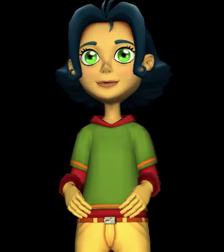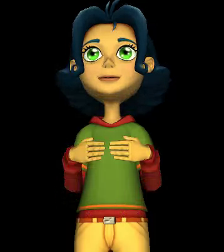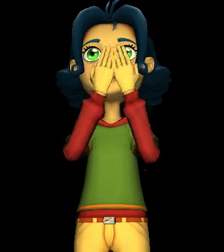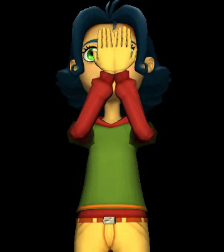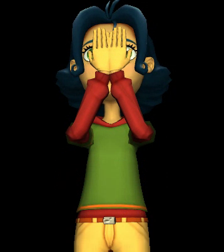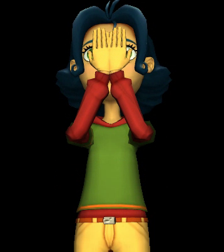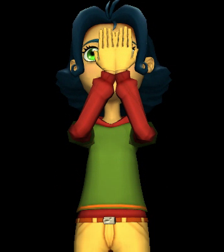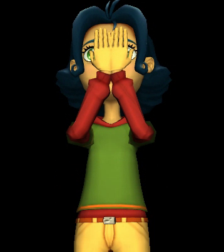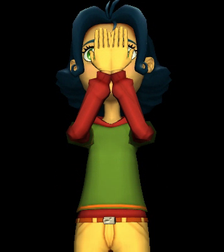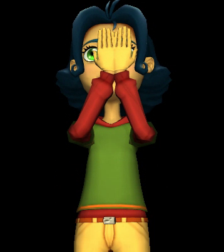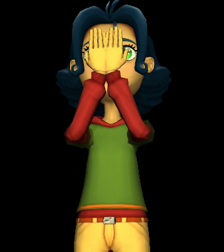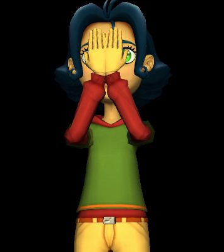يدرس